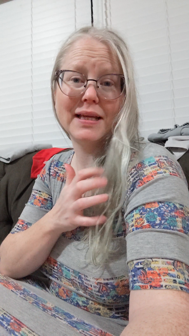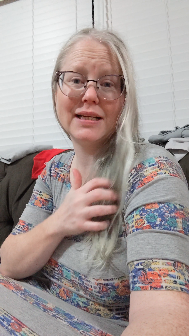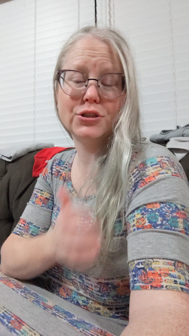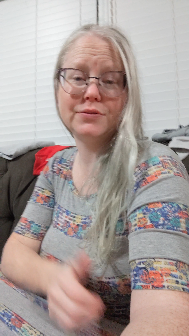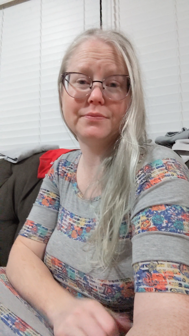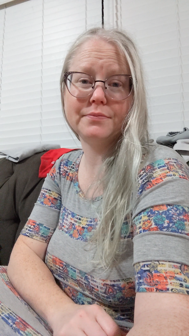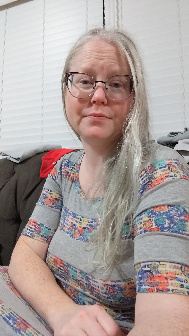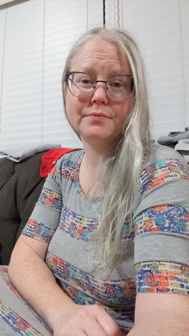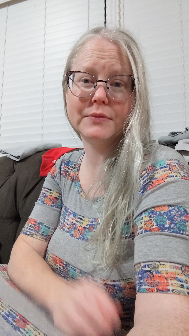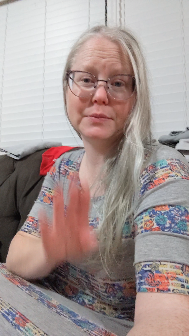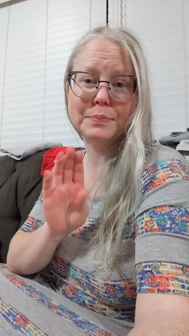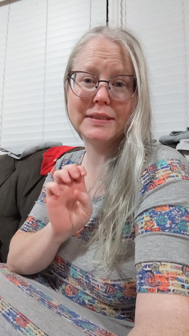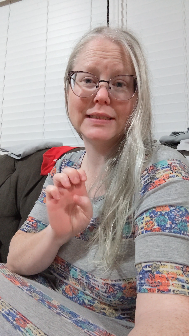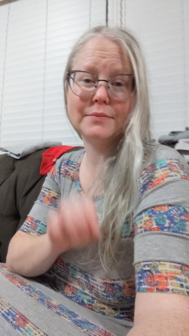be